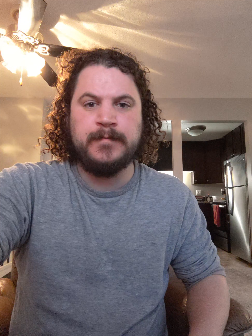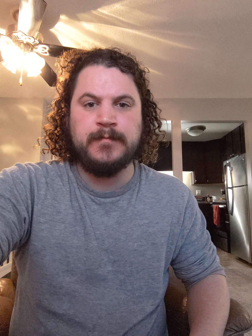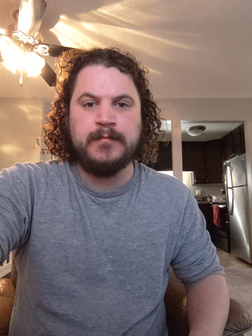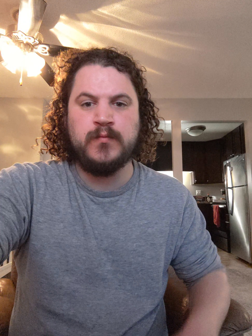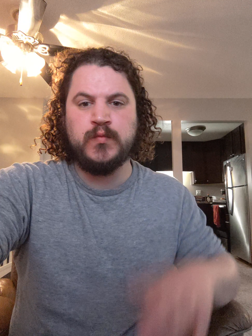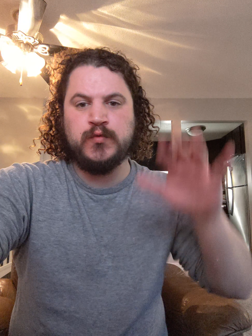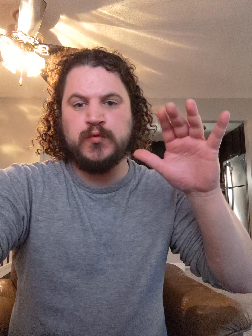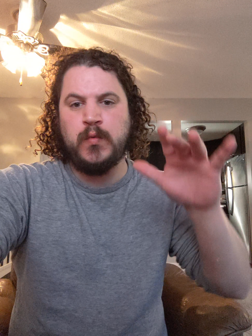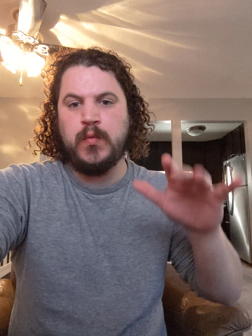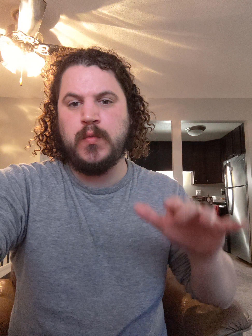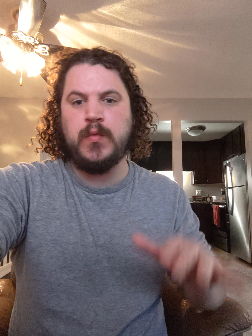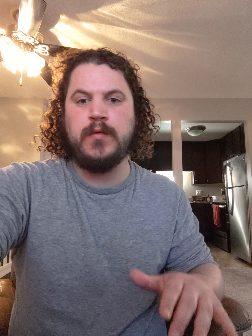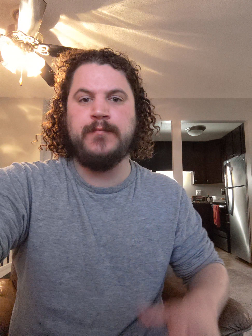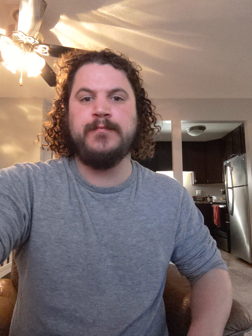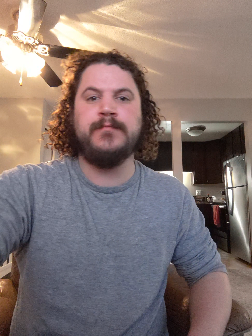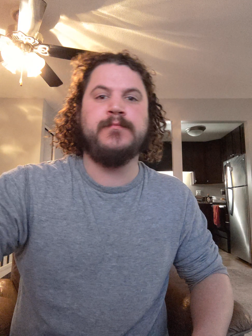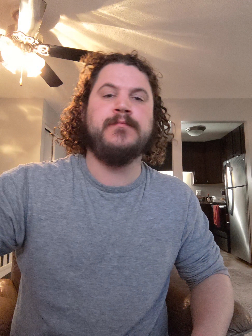snow